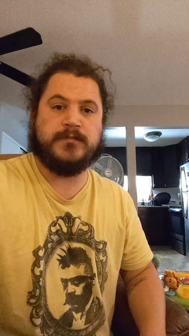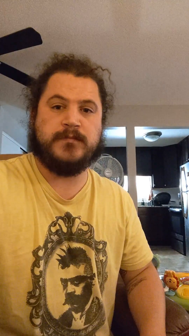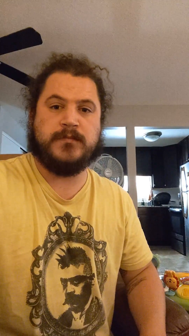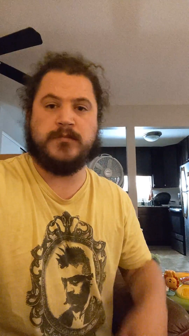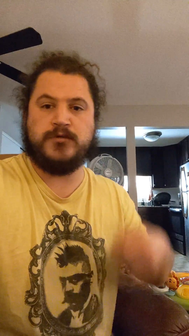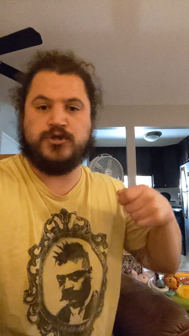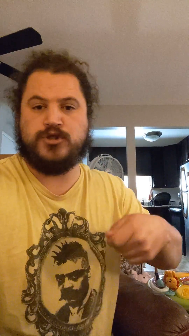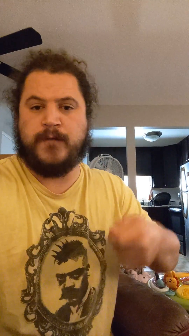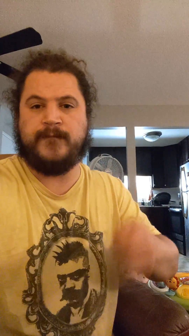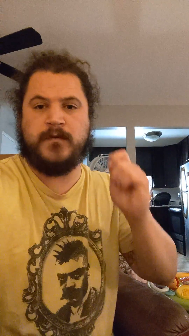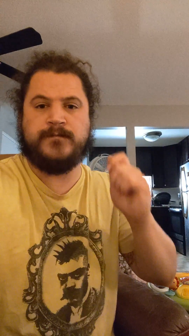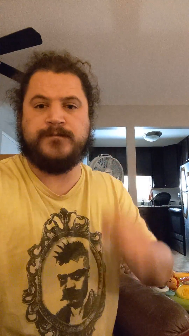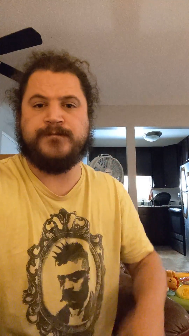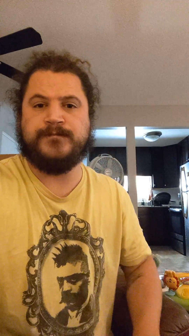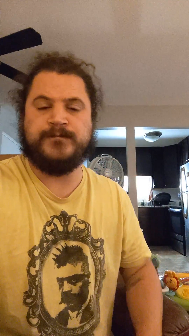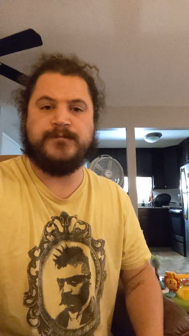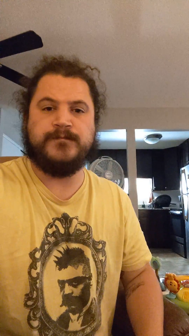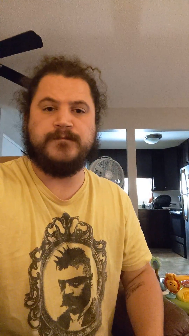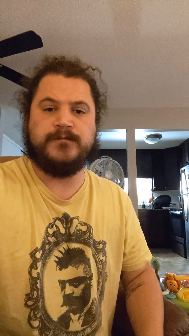shovel